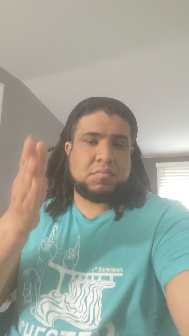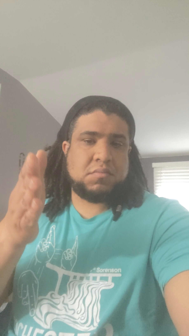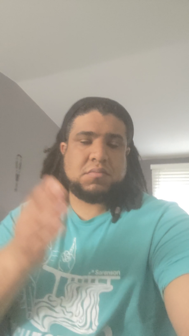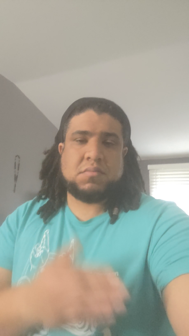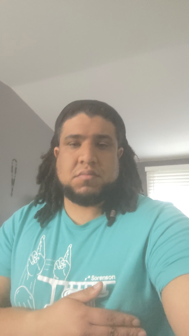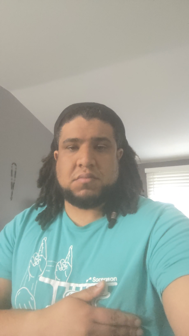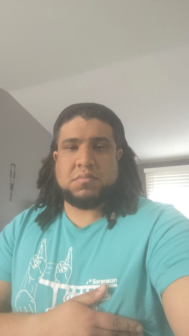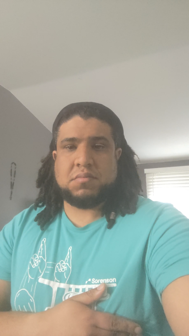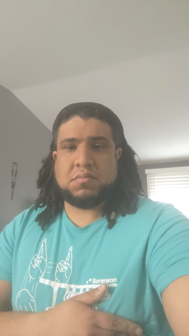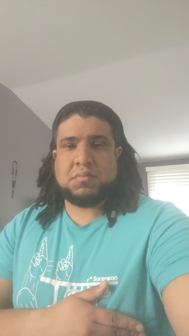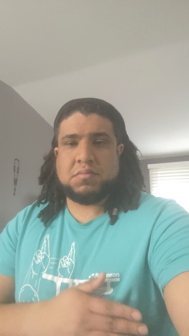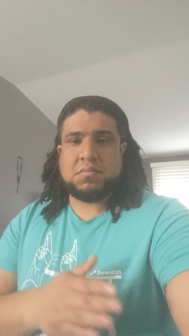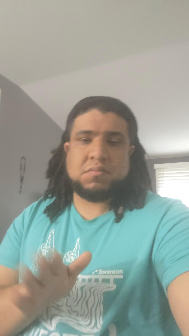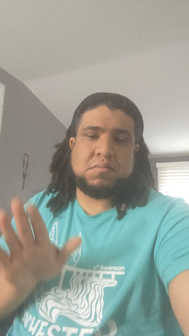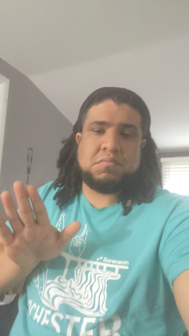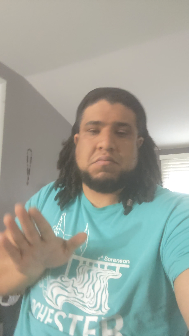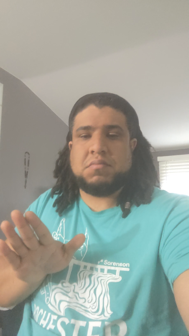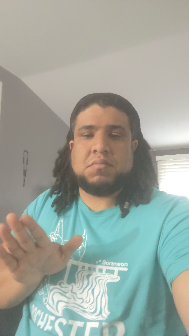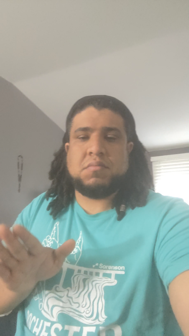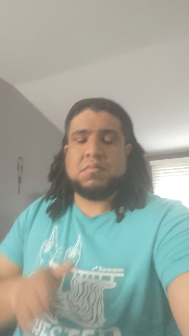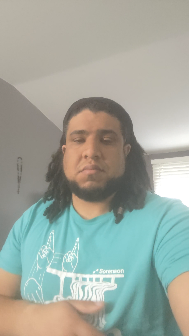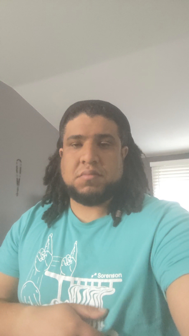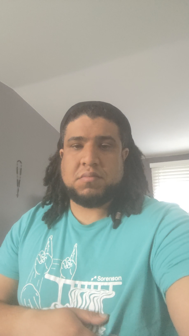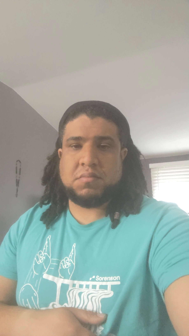penguin